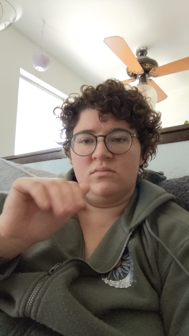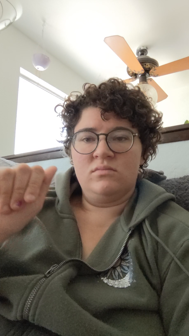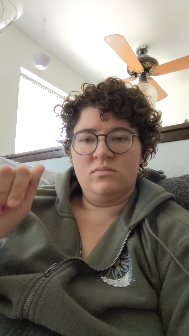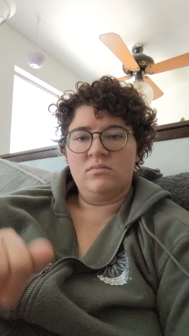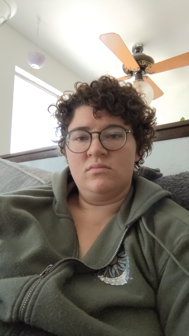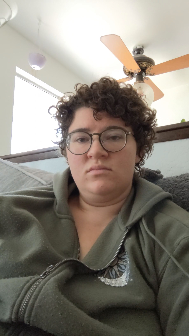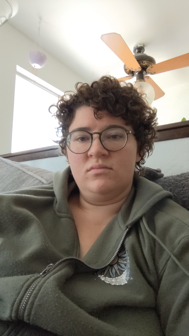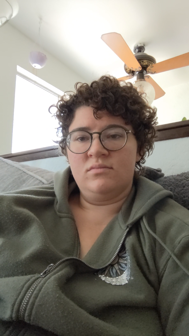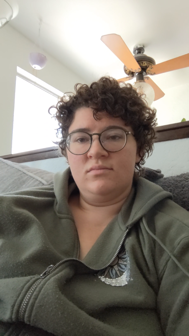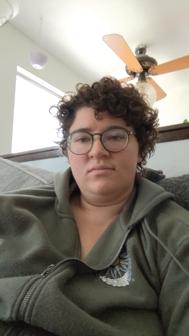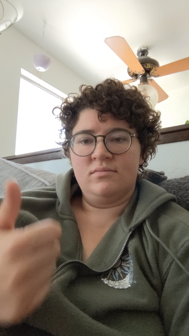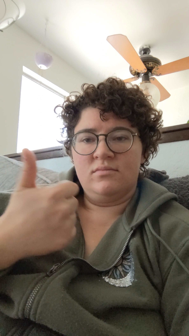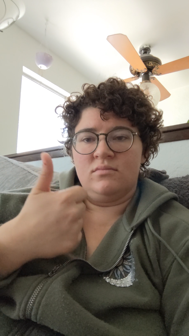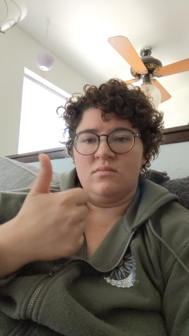game